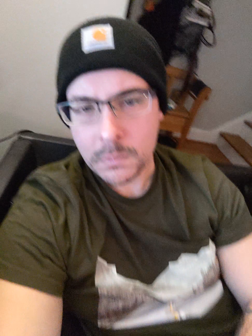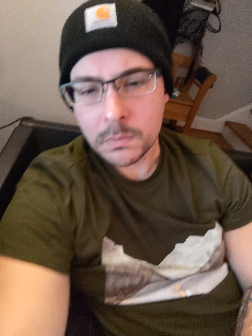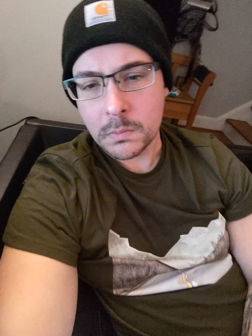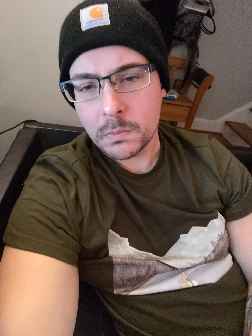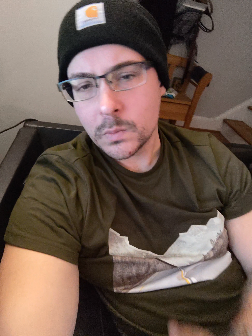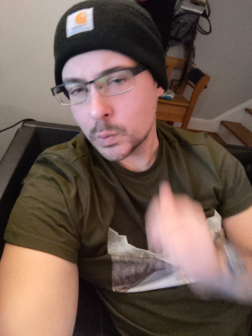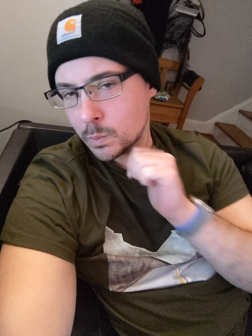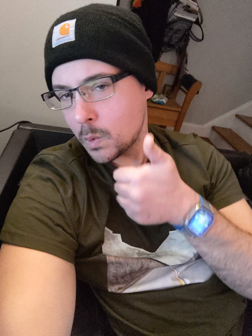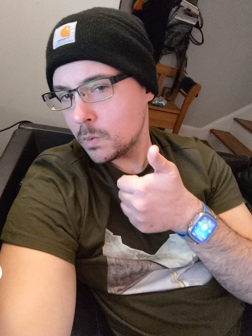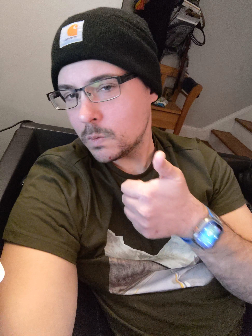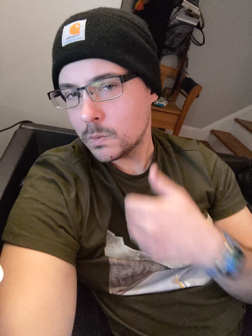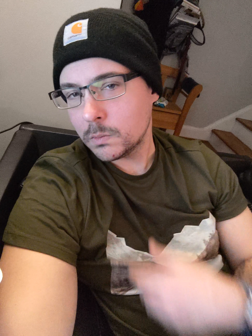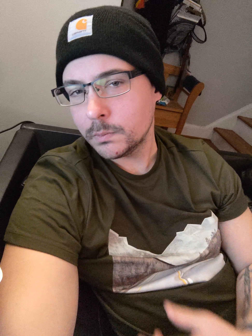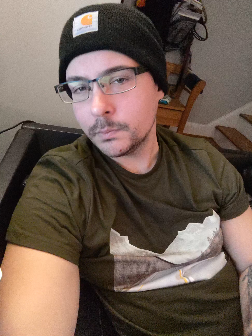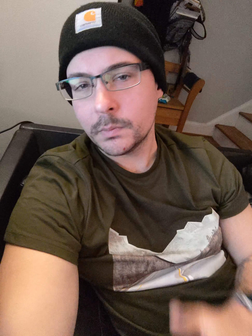tomorrow